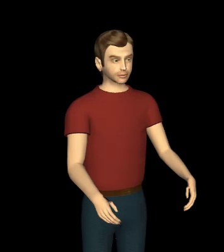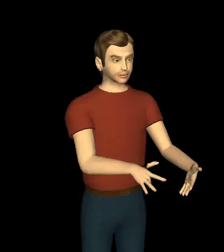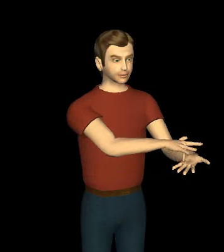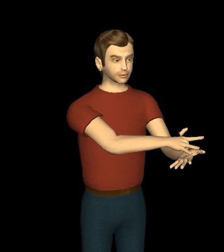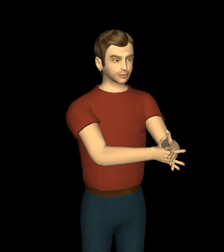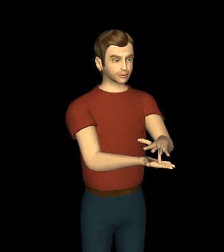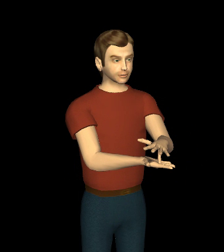كل شيء